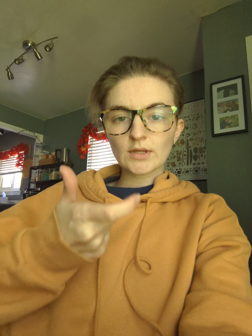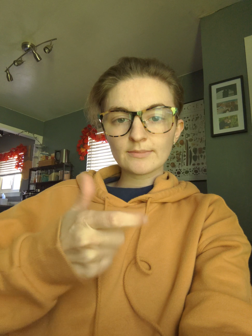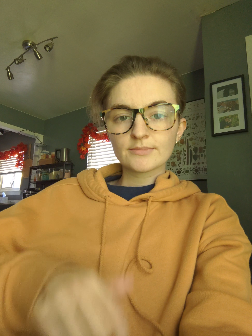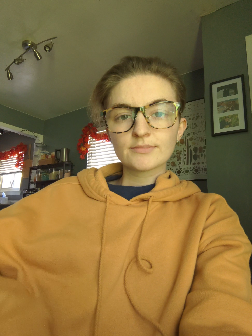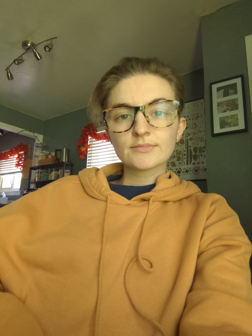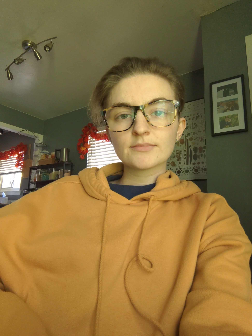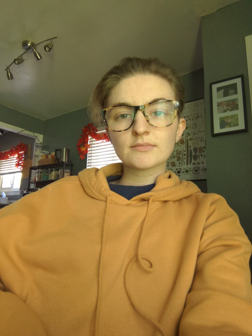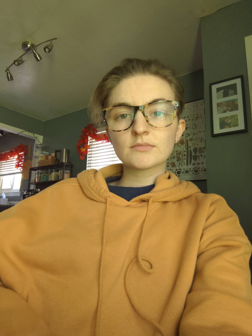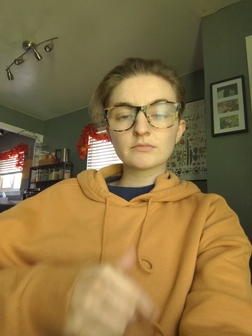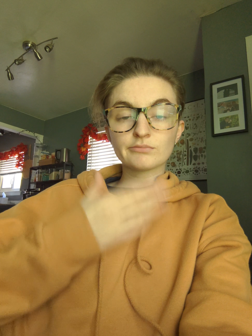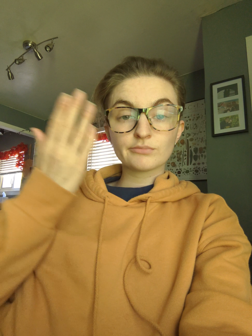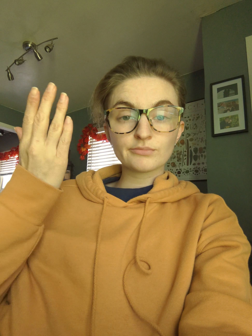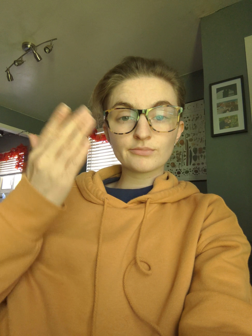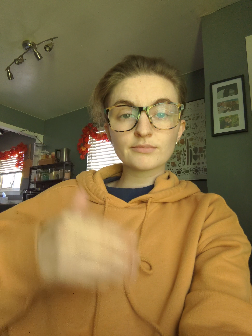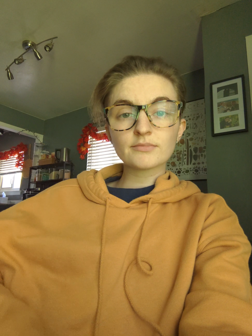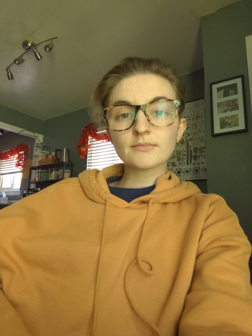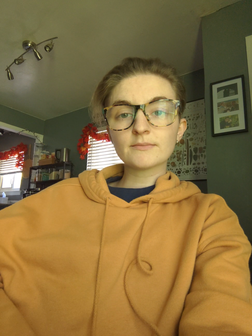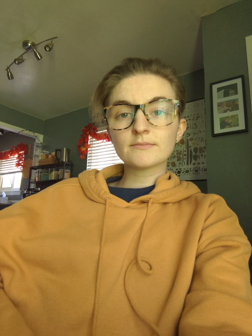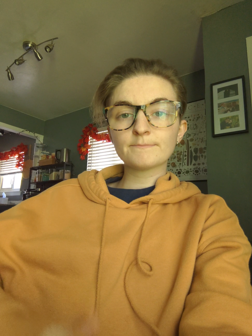all gone